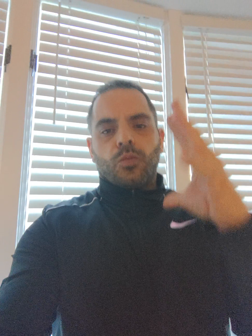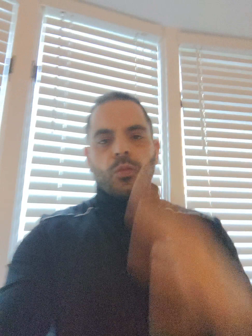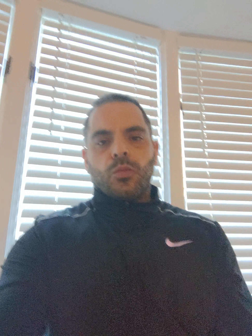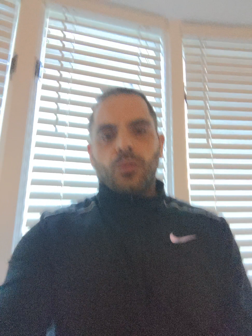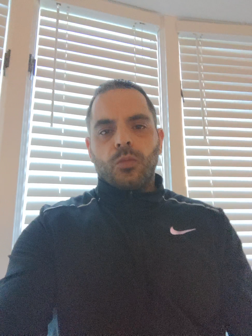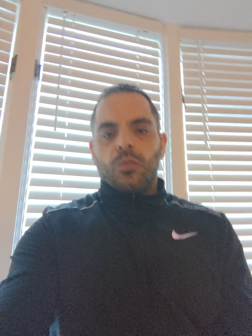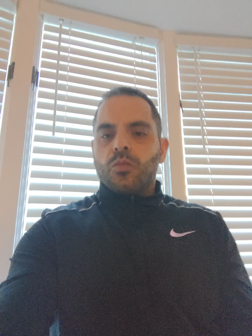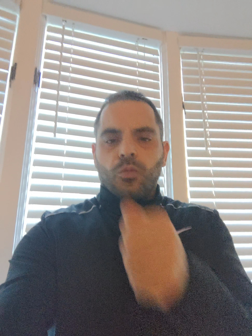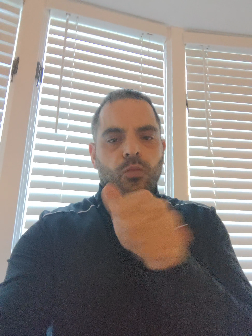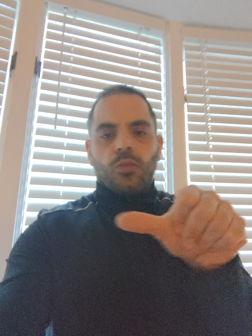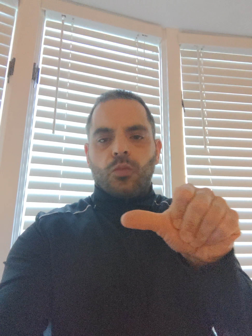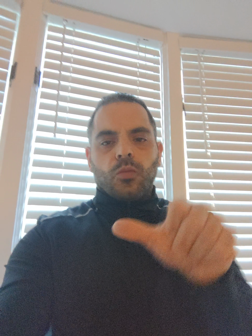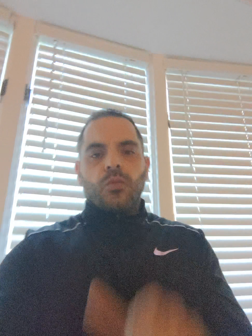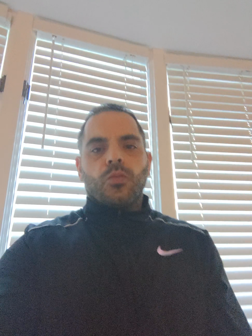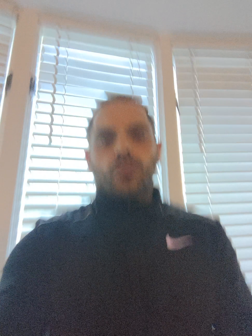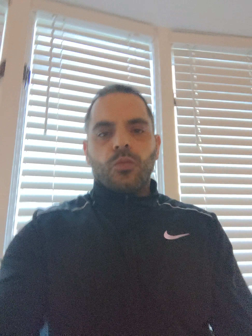any